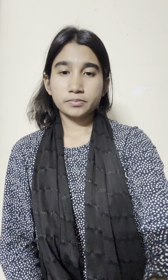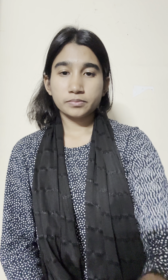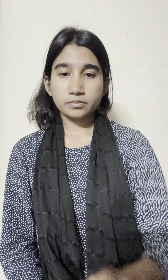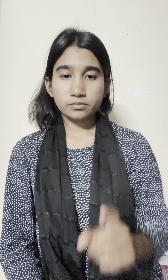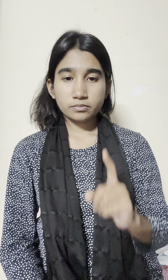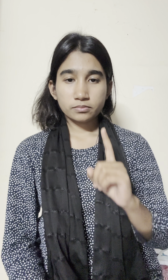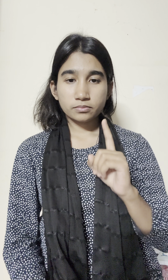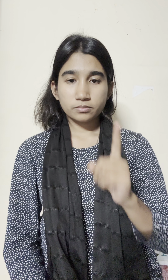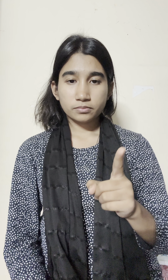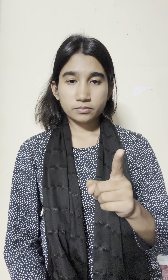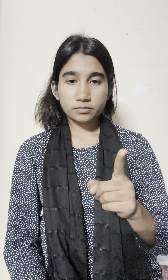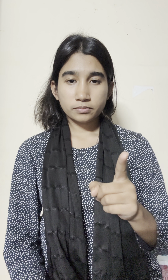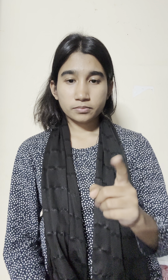তুমি